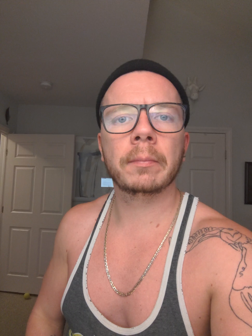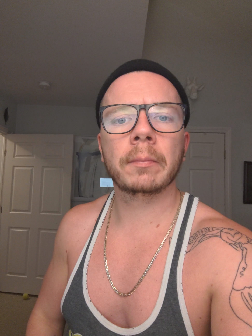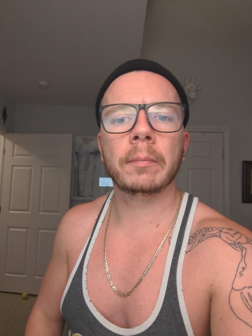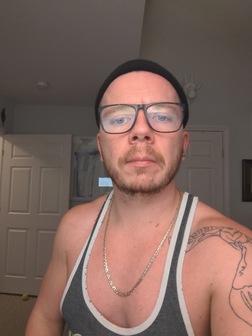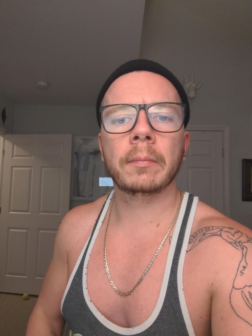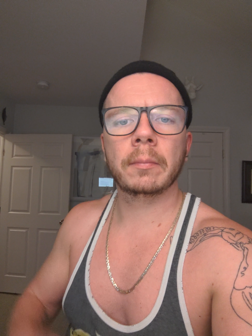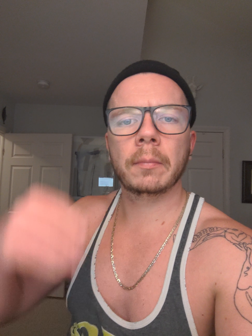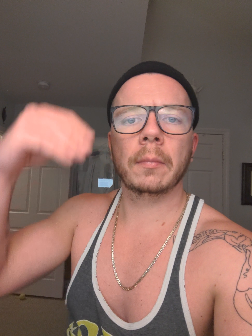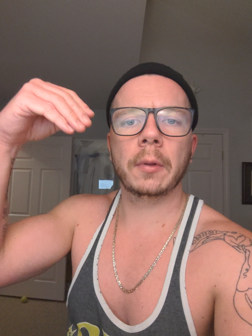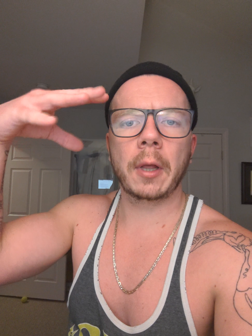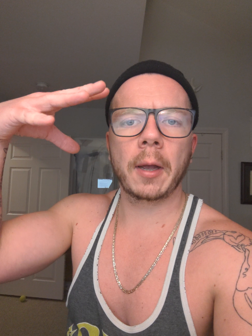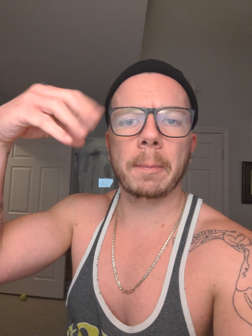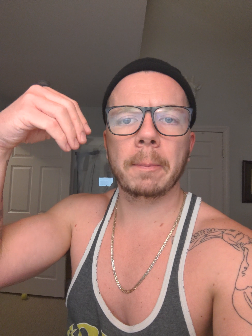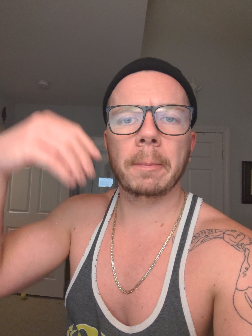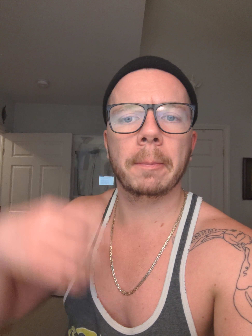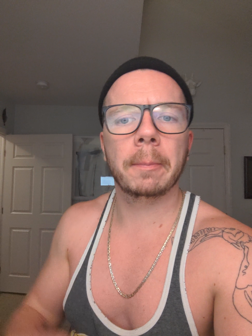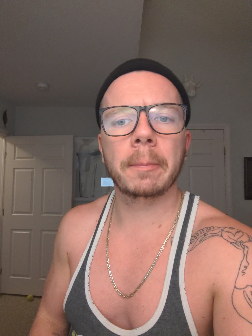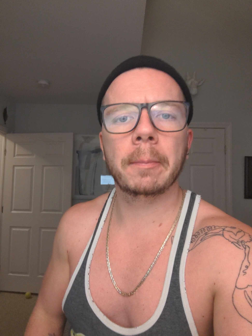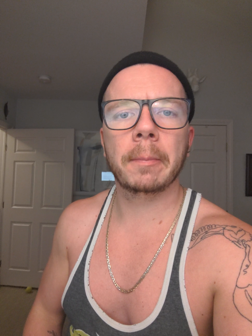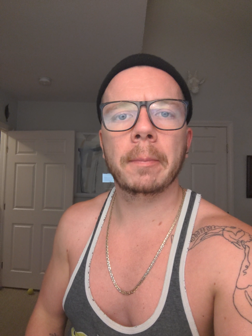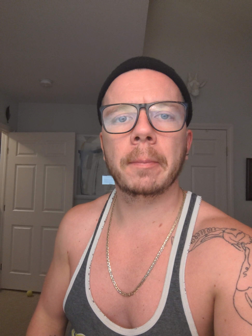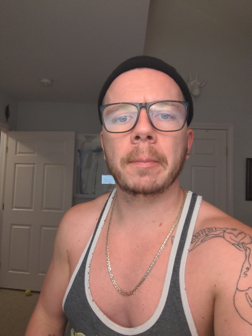lamp